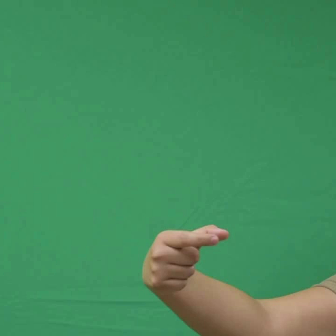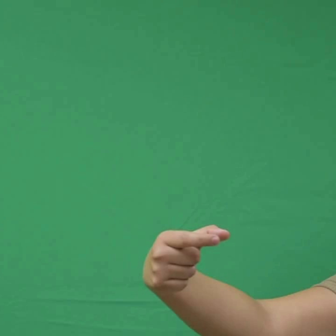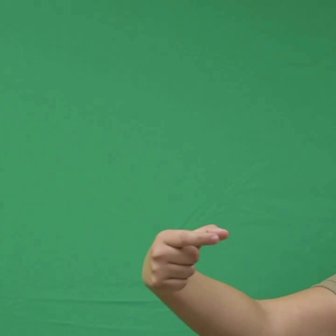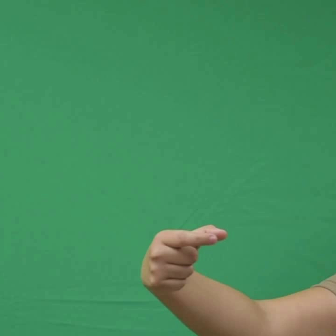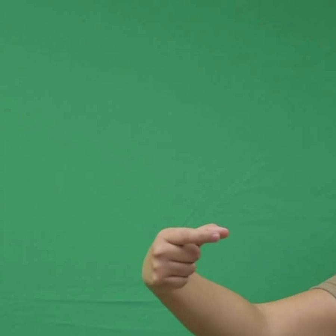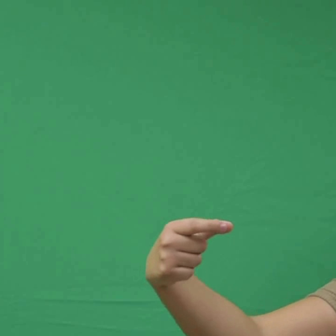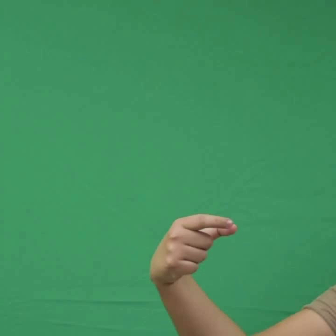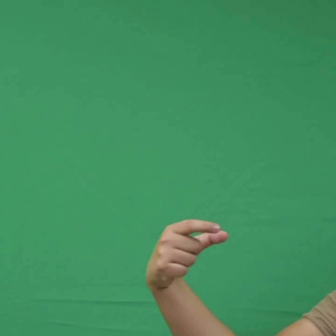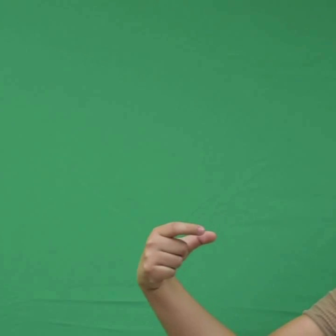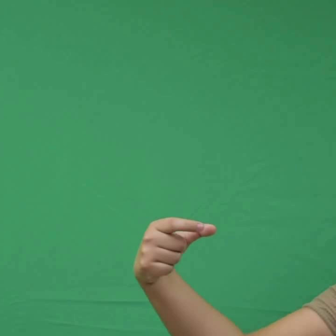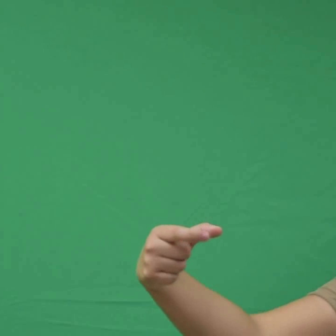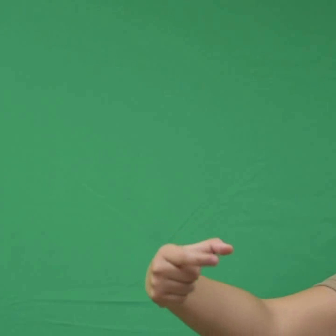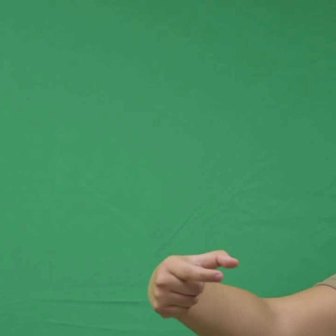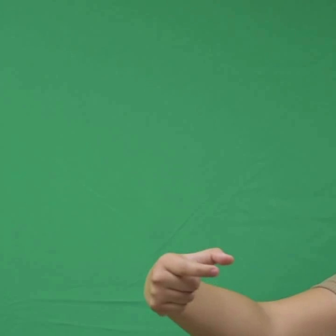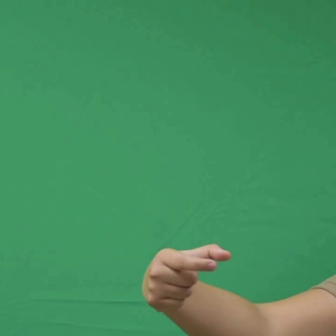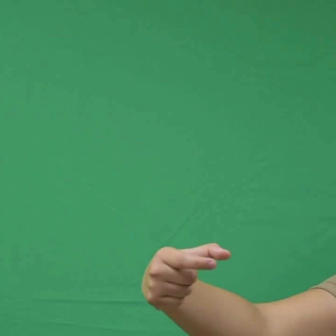X